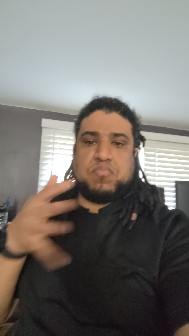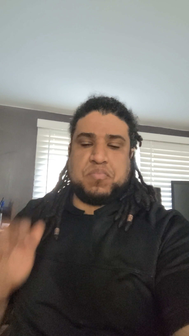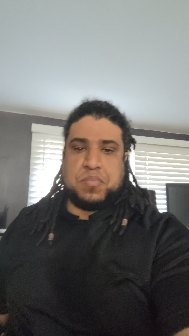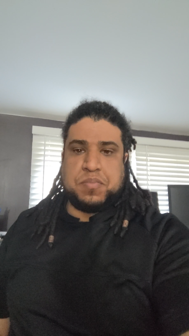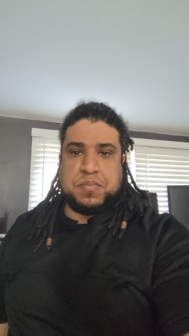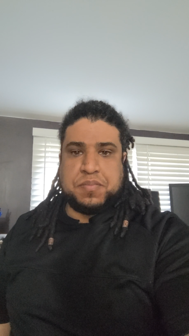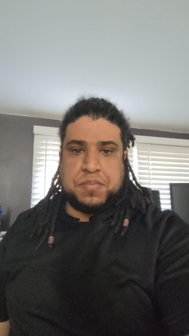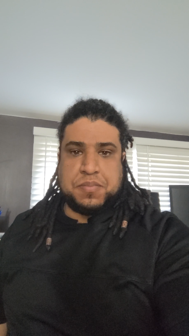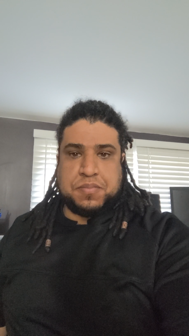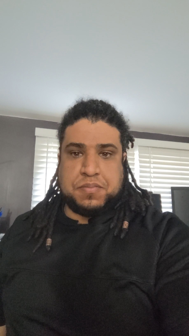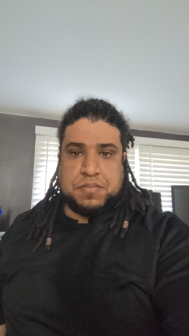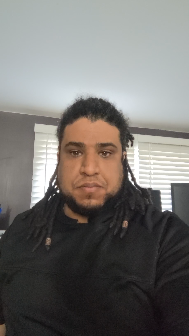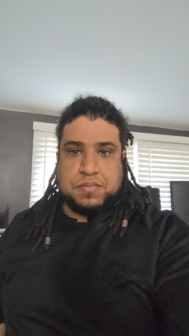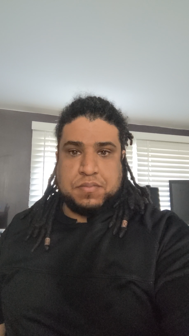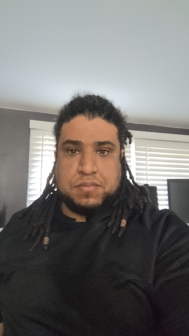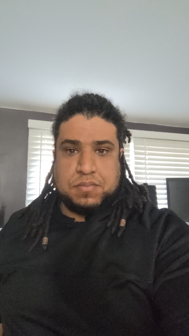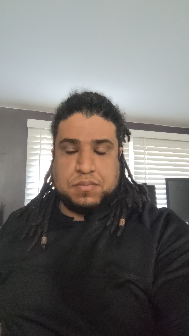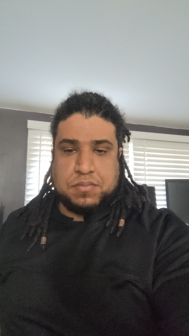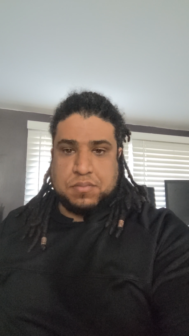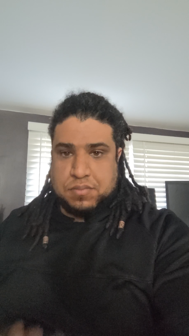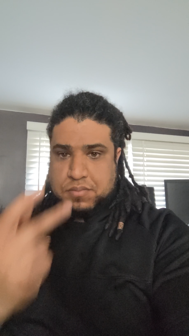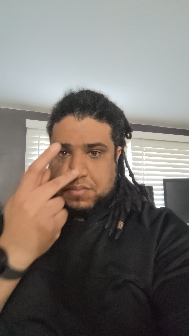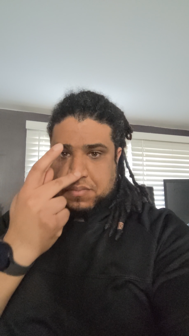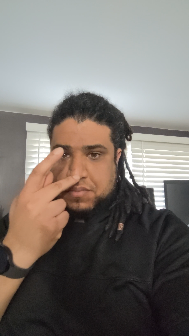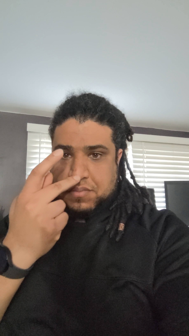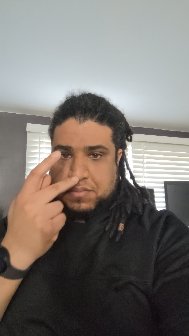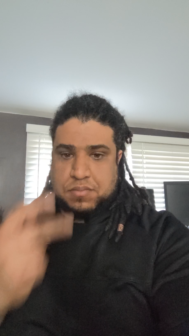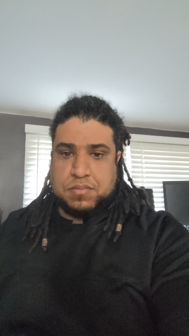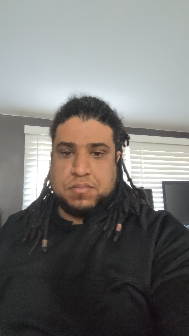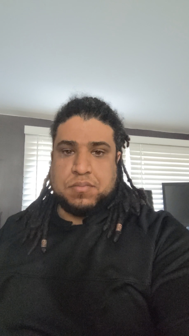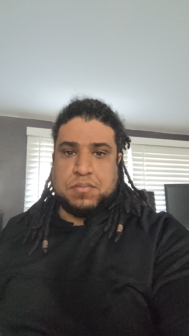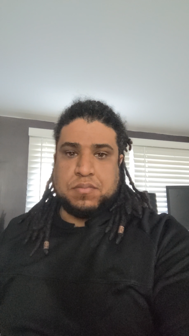penis